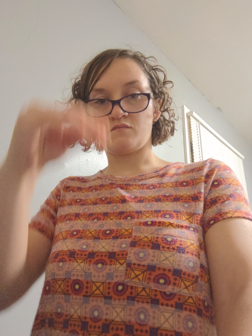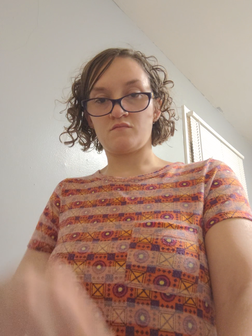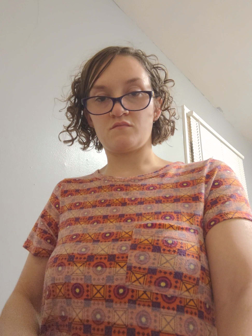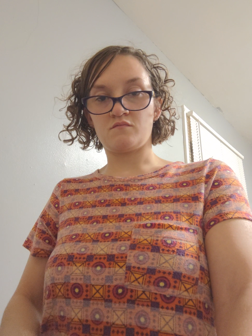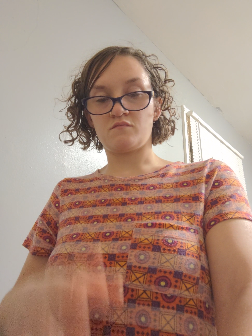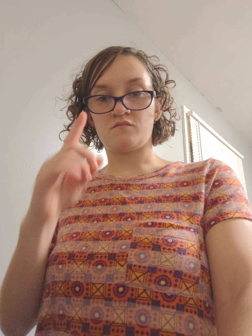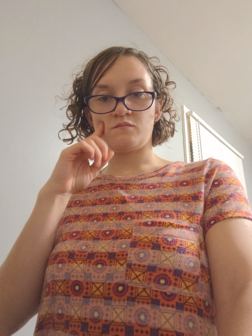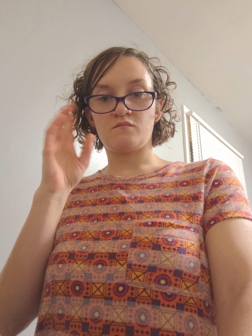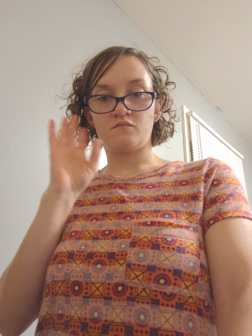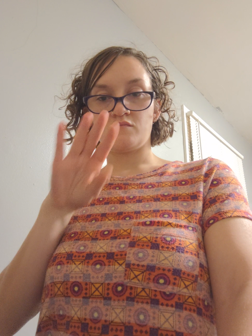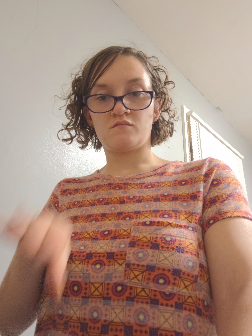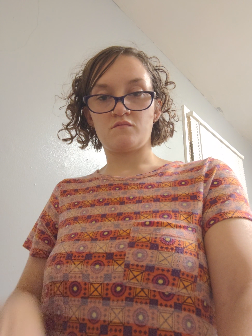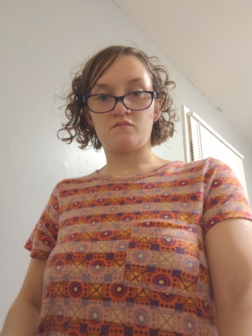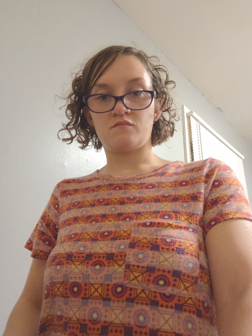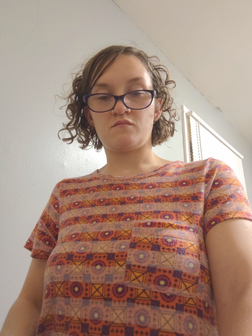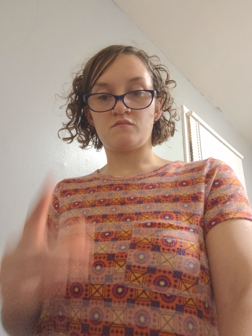bee